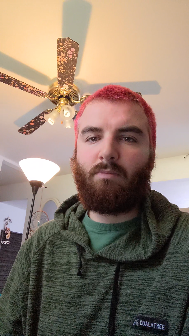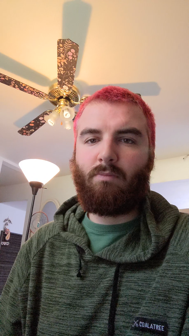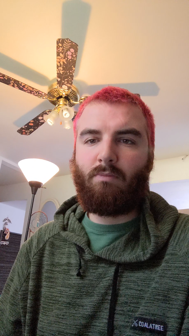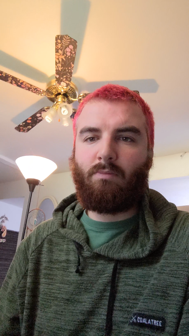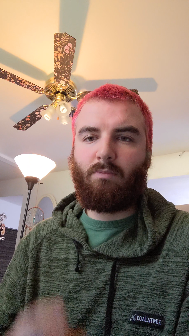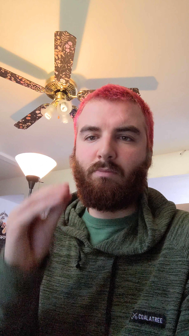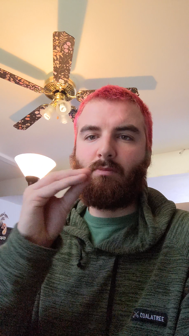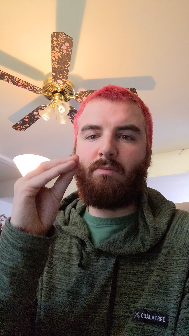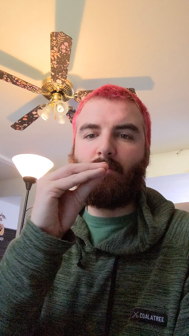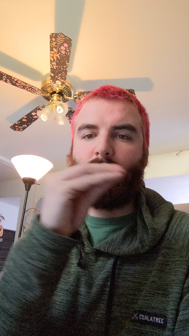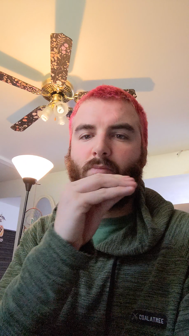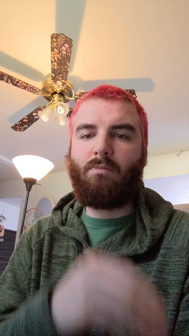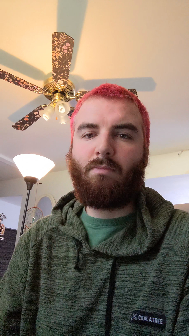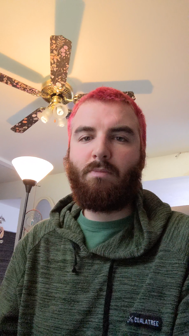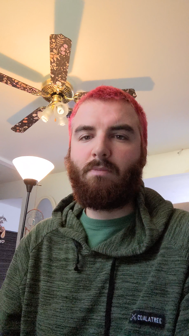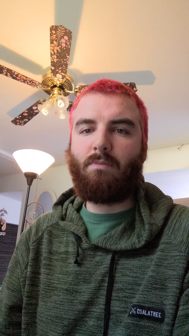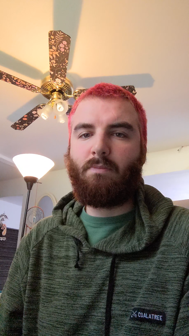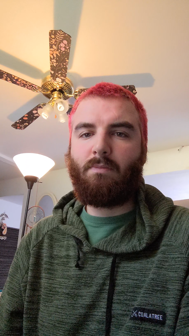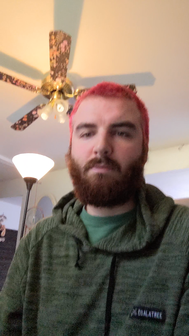dinosaur